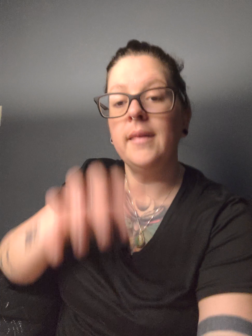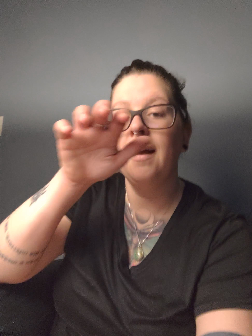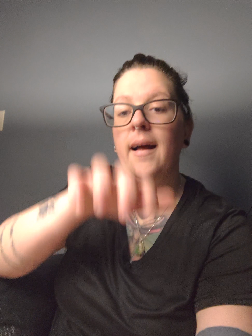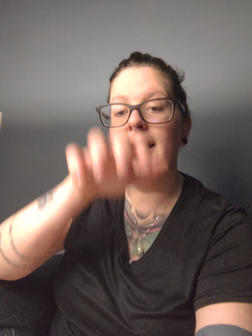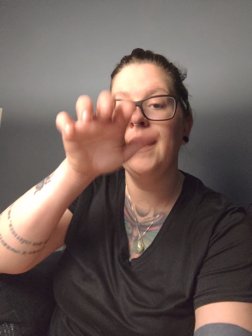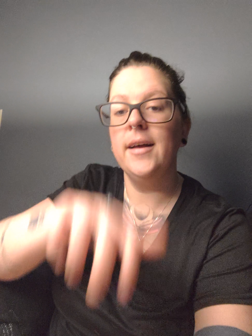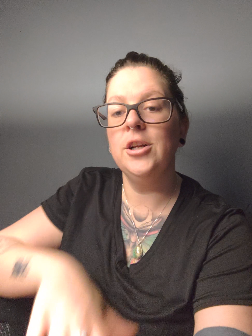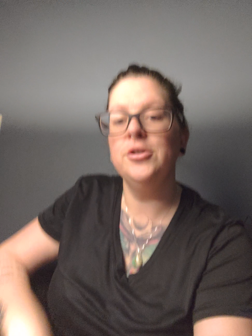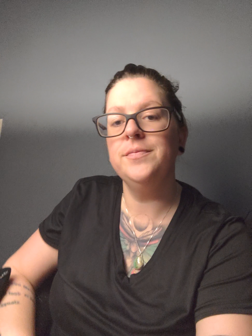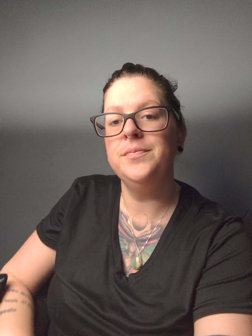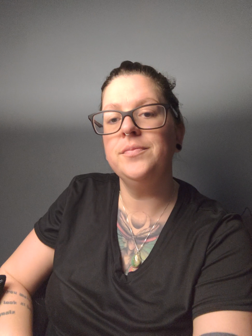alligator